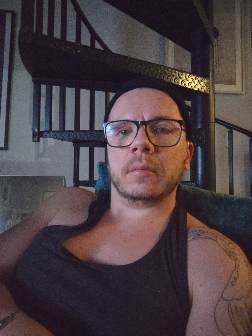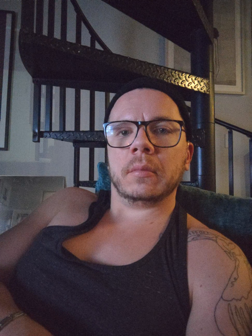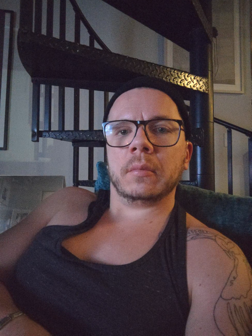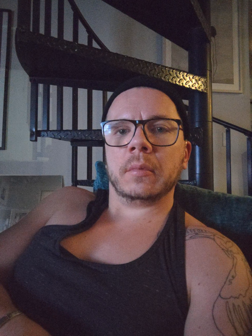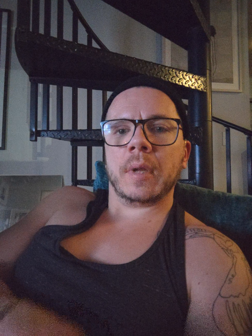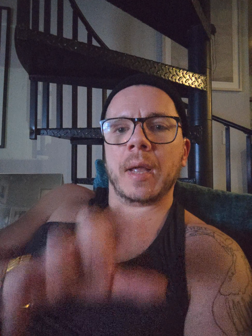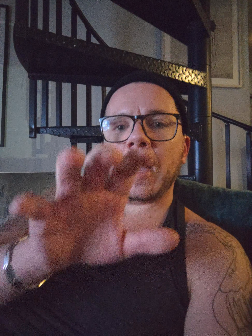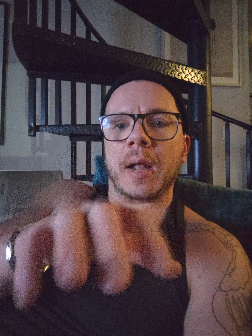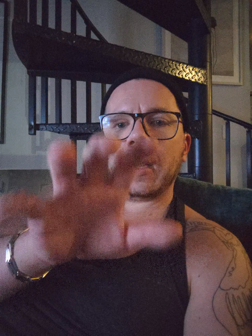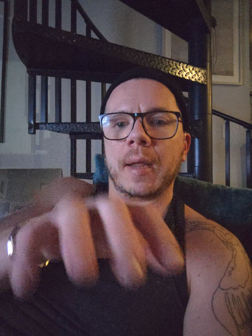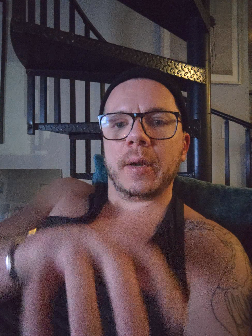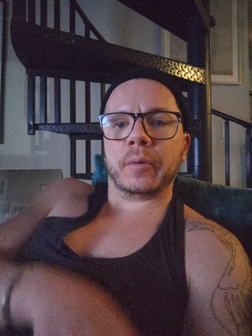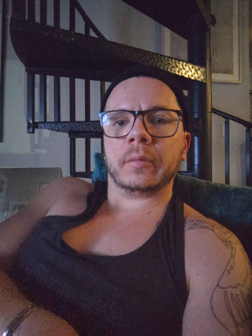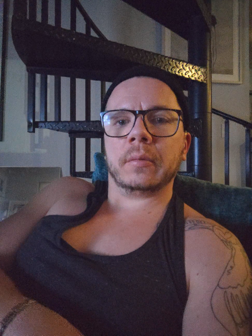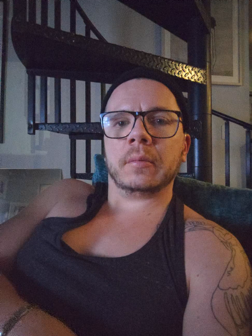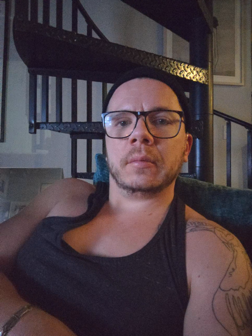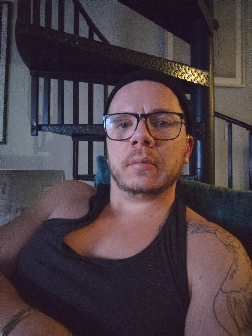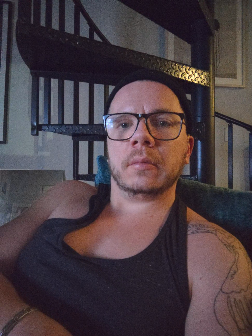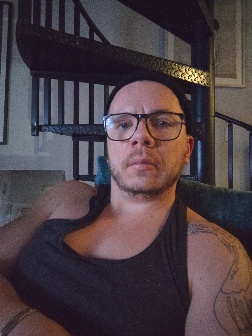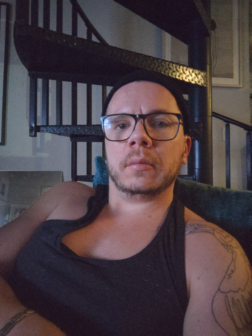alligator